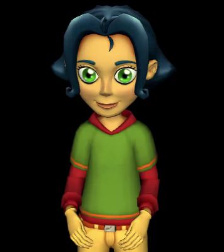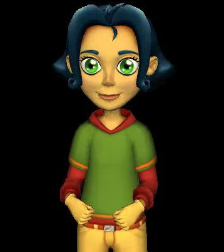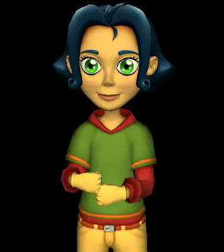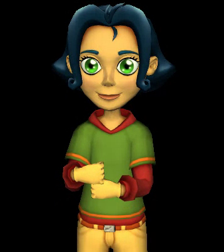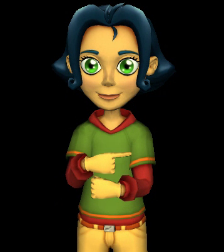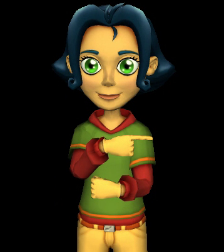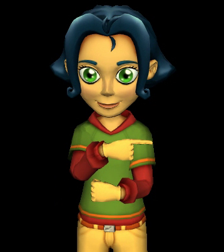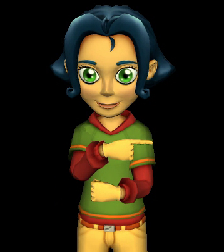يتخلص من